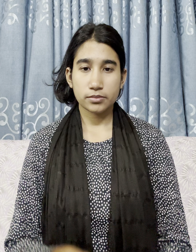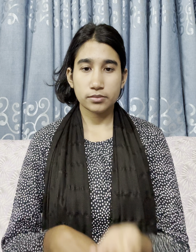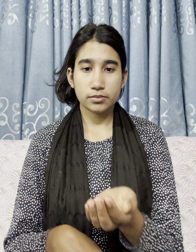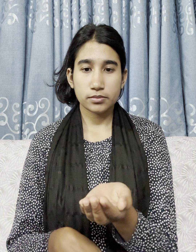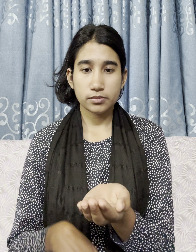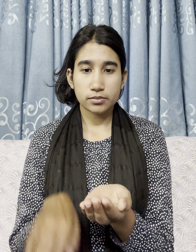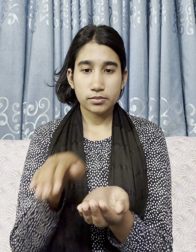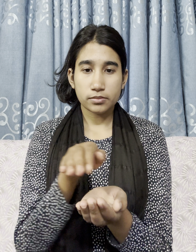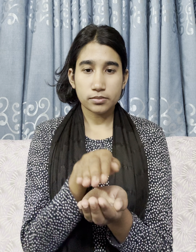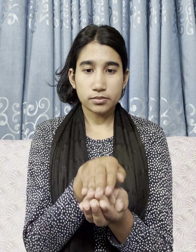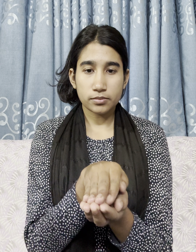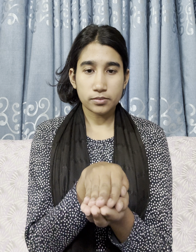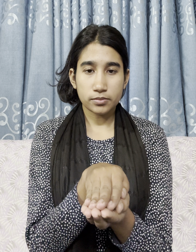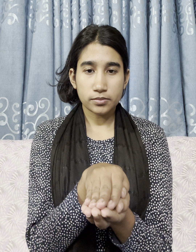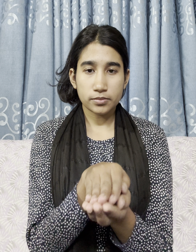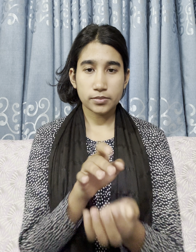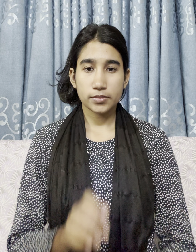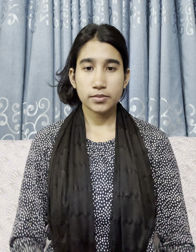সঞ্চয়